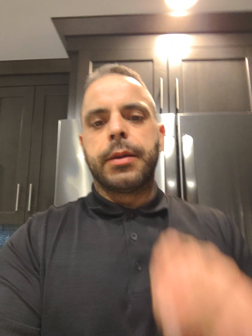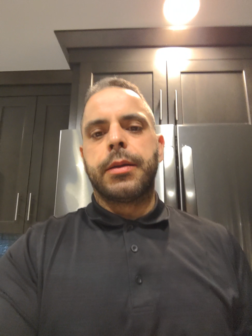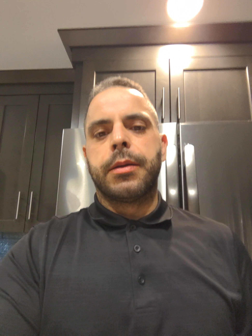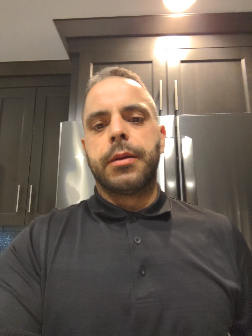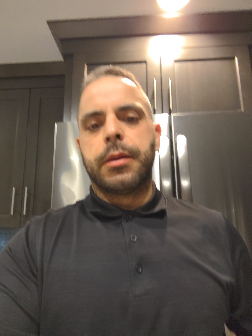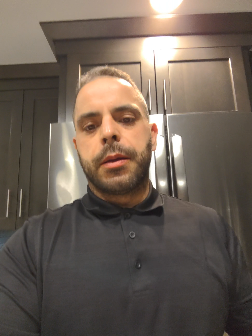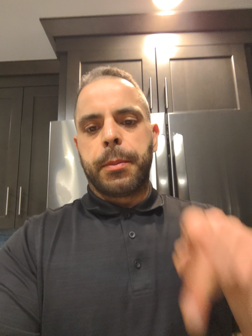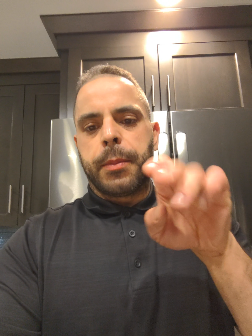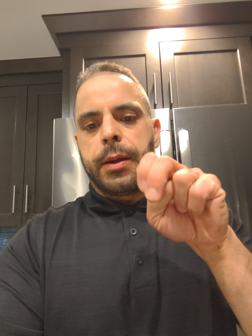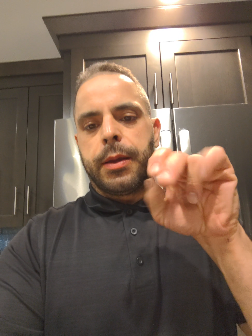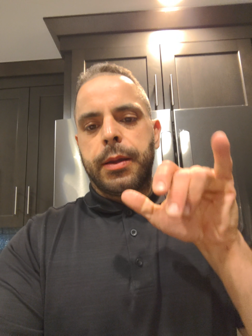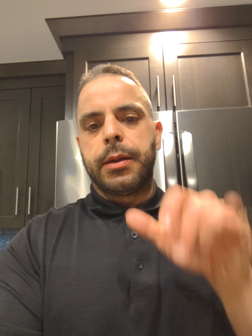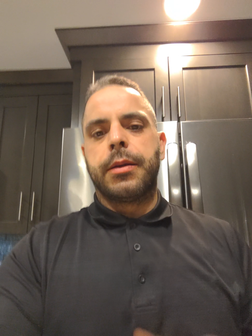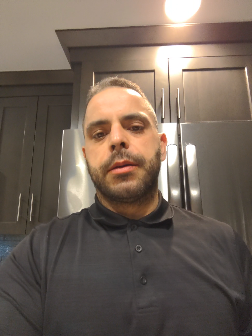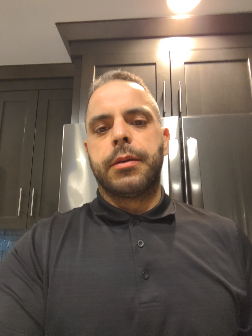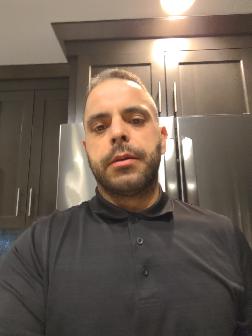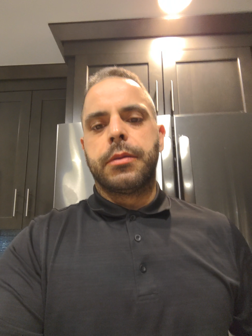penny